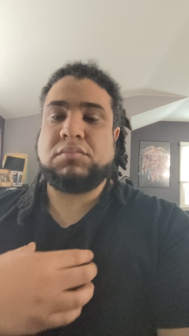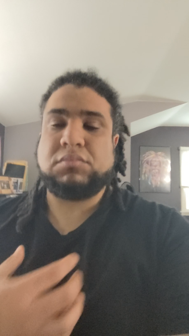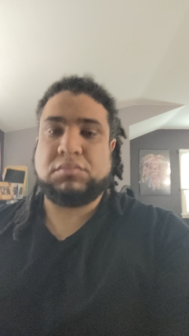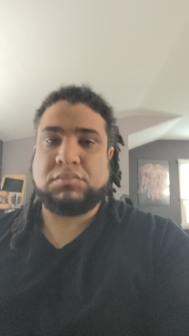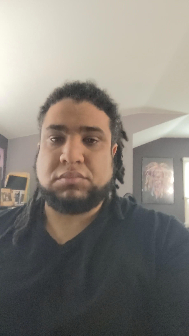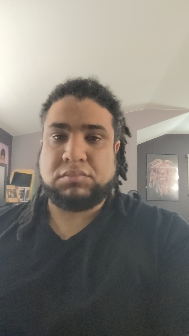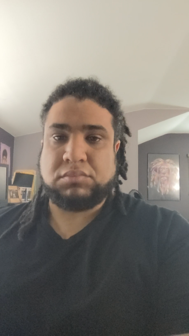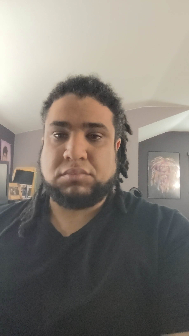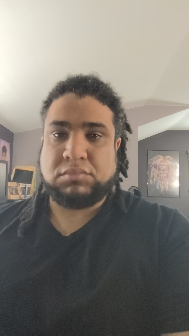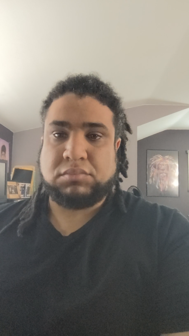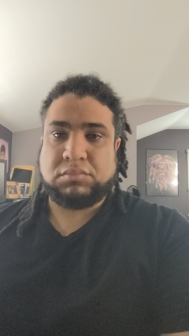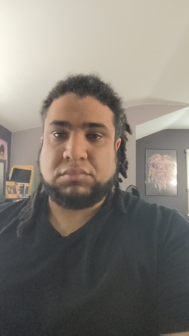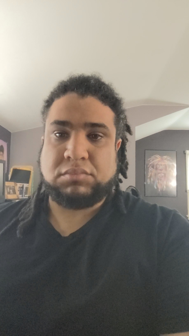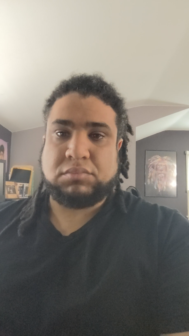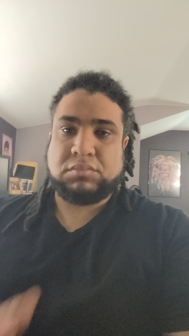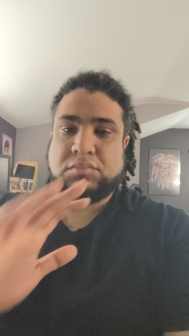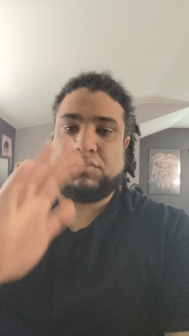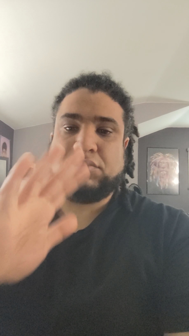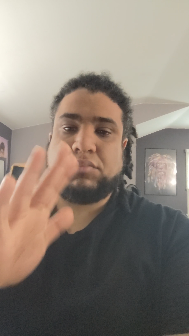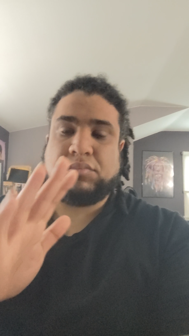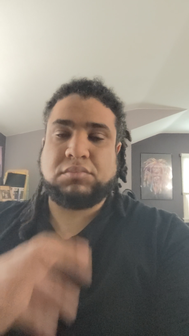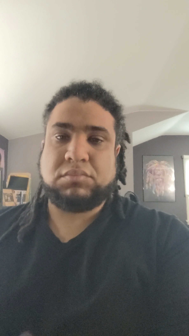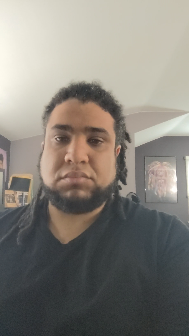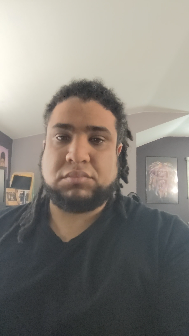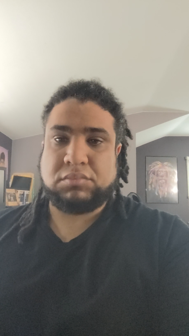cheese